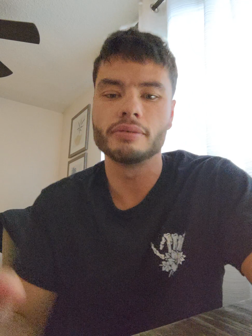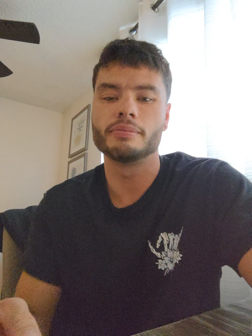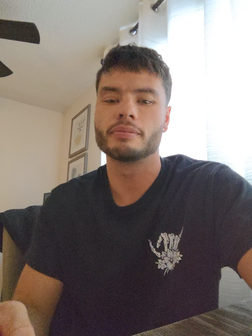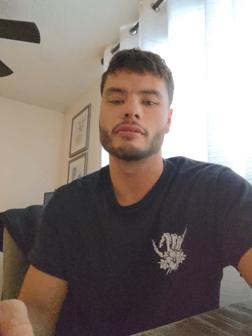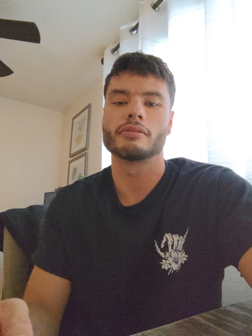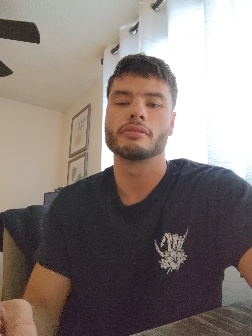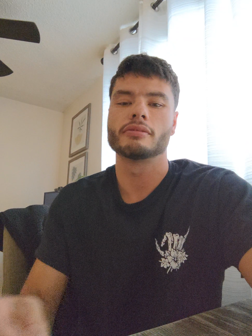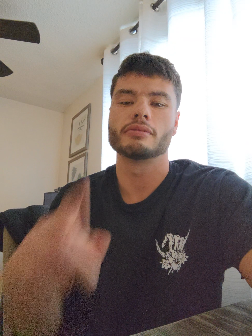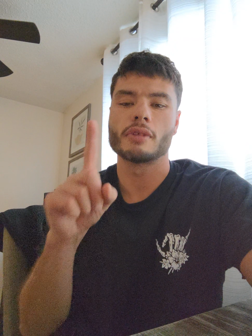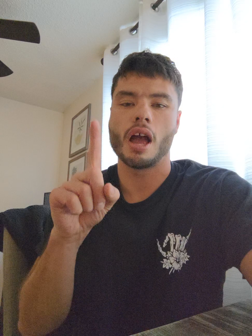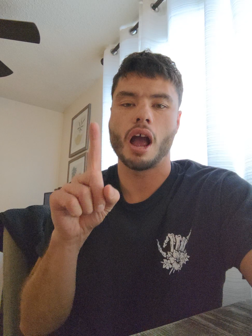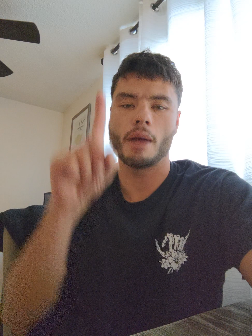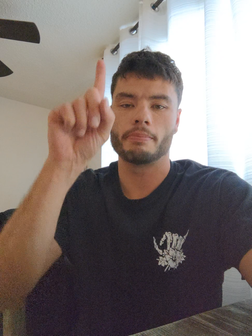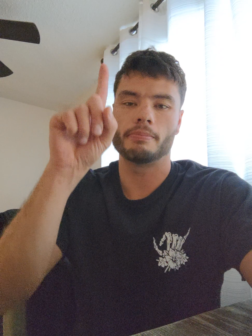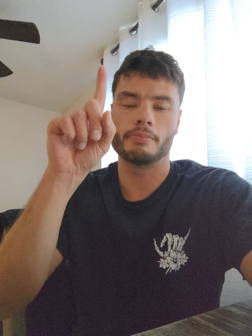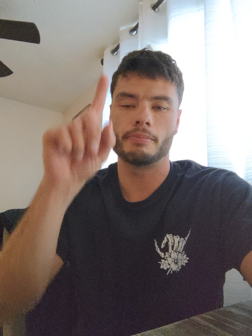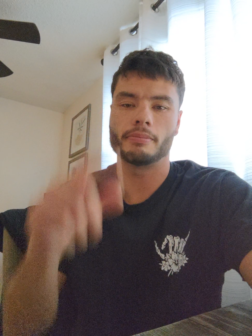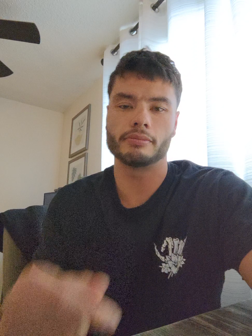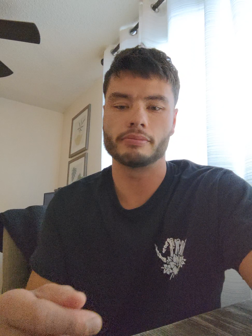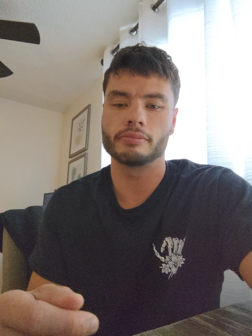up